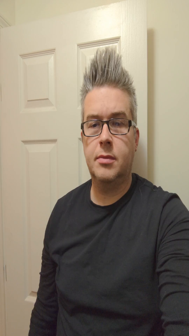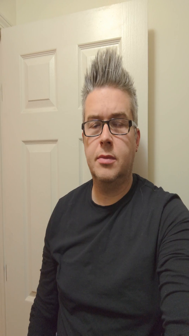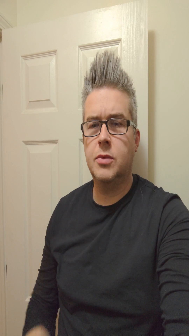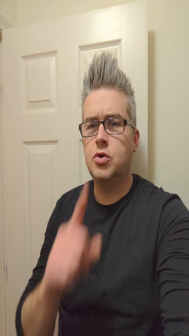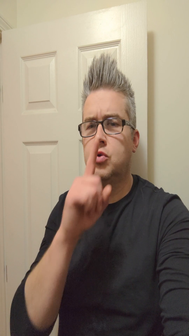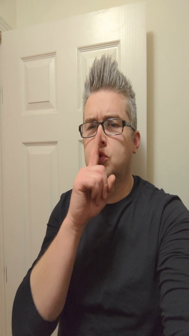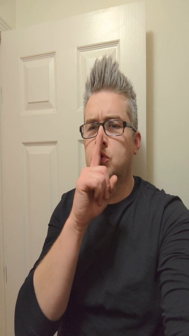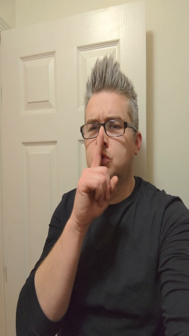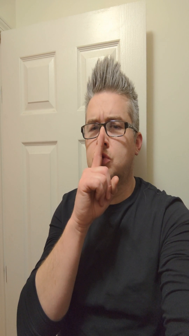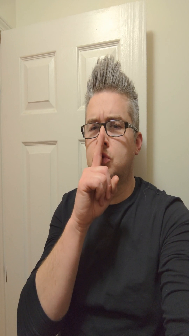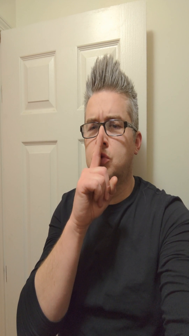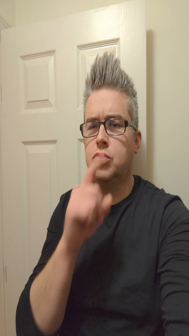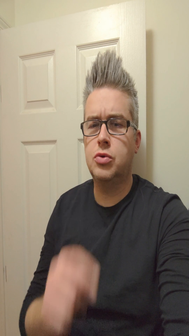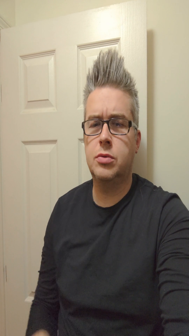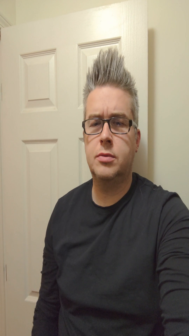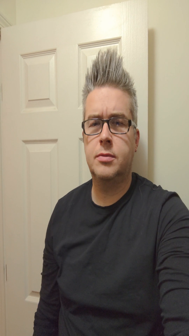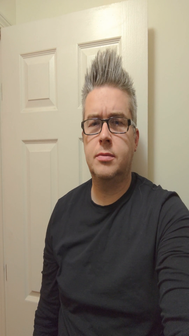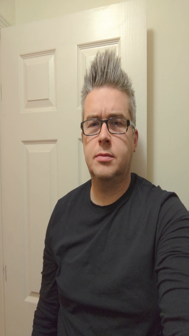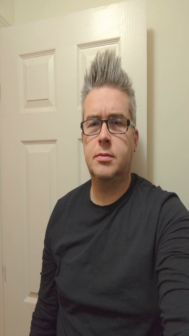shhh